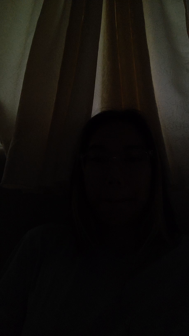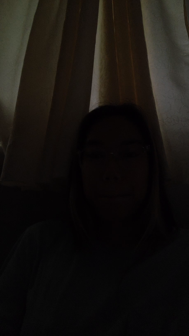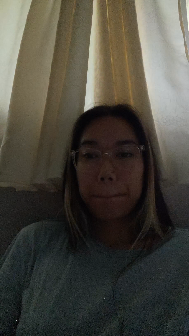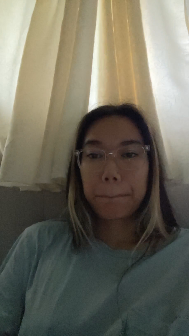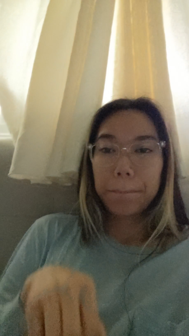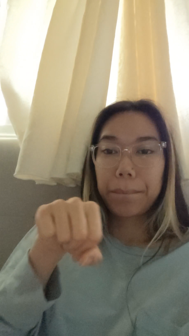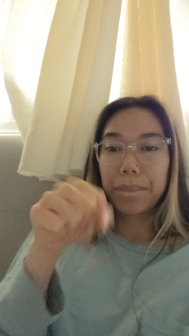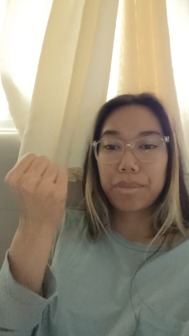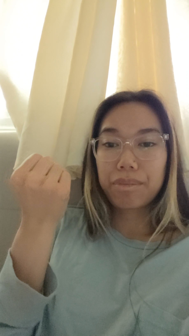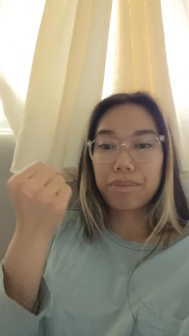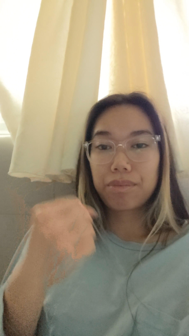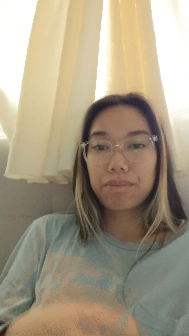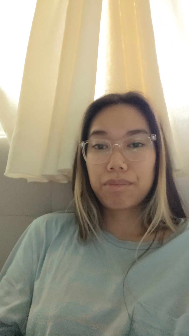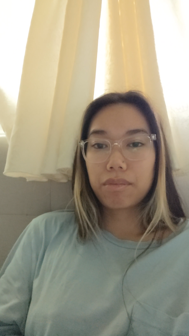break